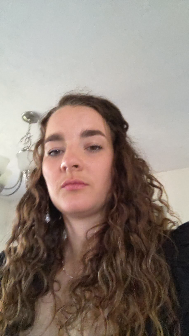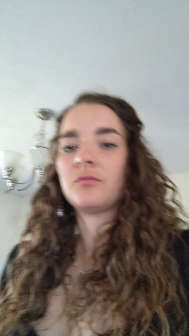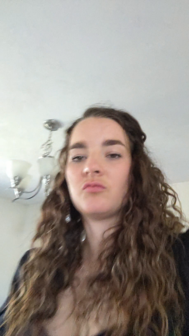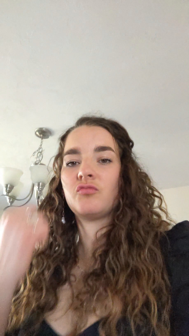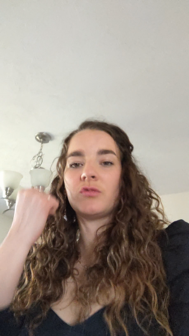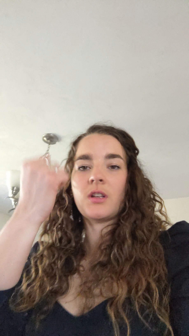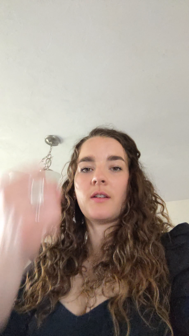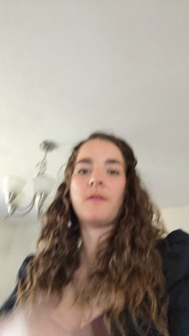drive